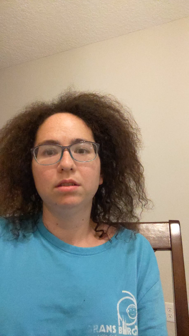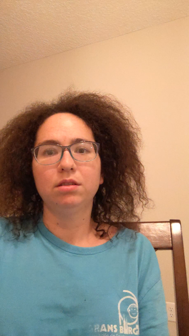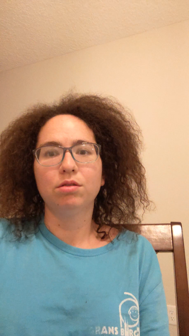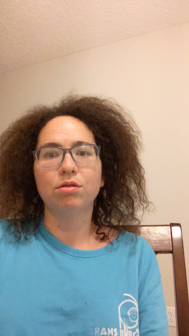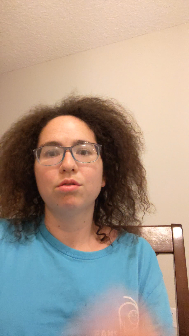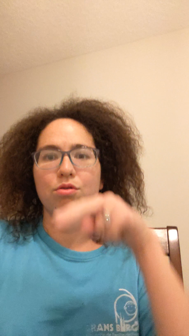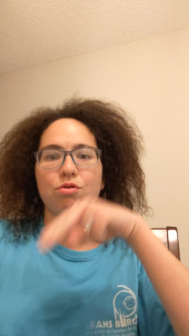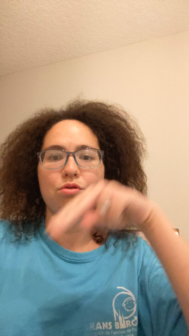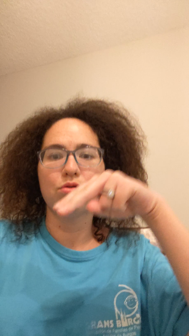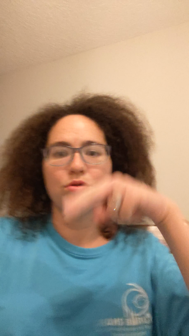nurse